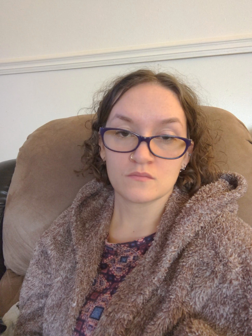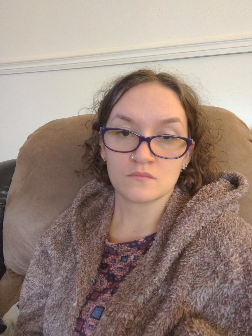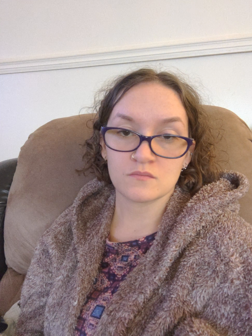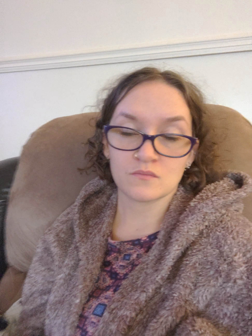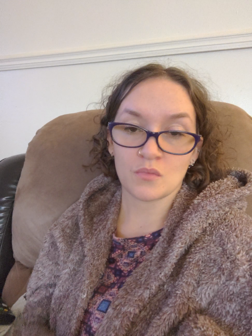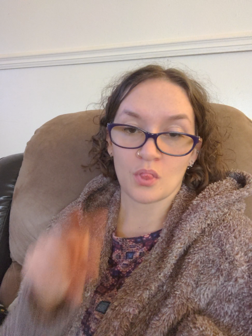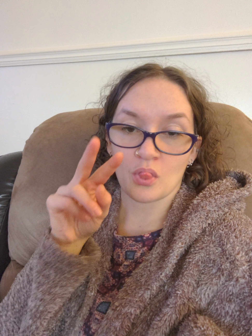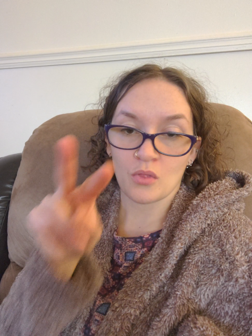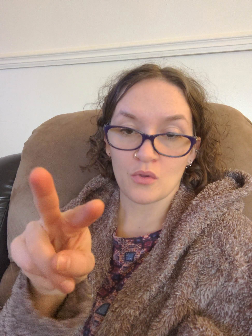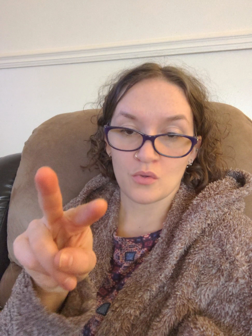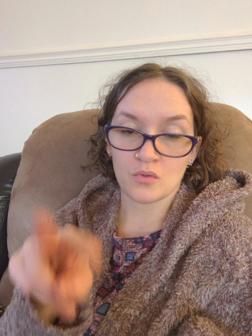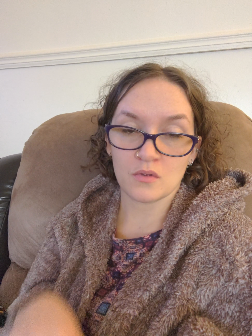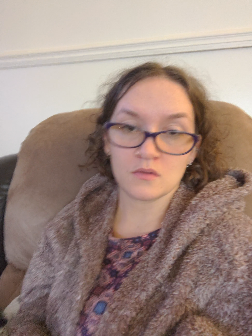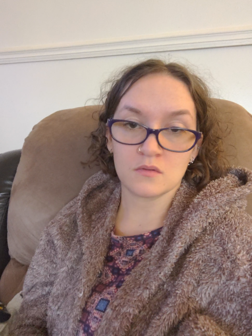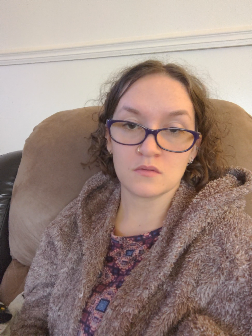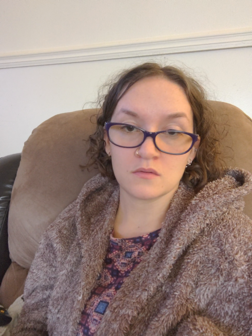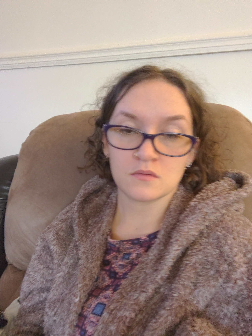look